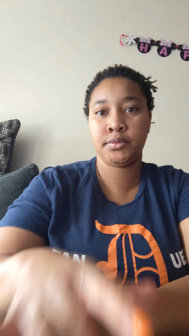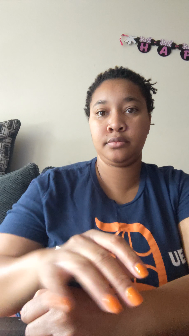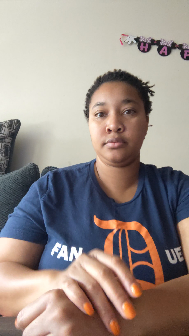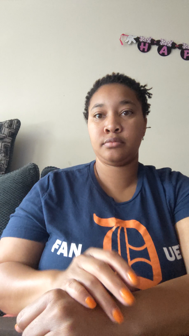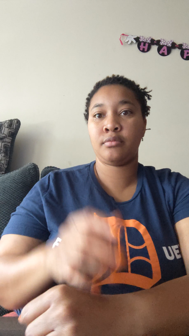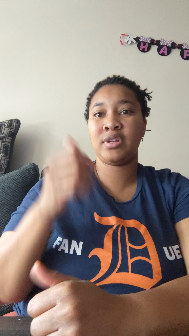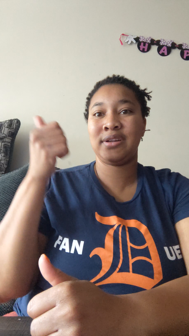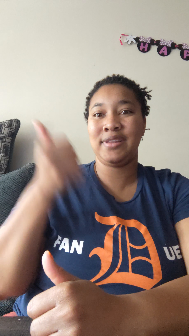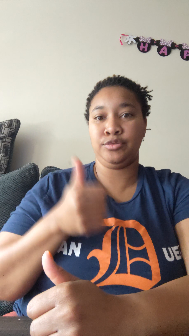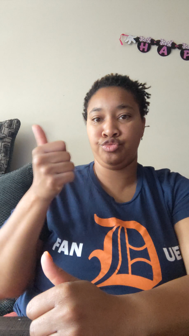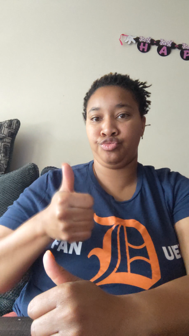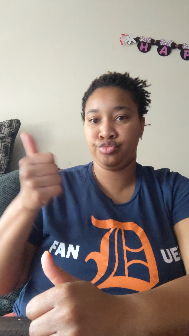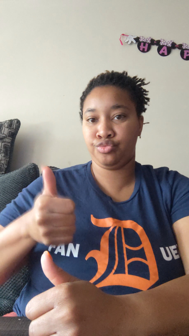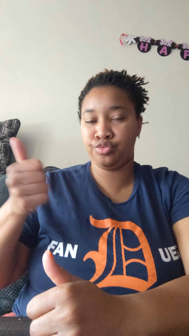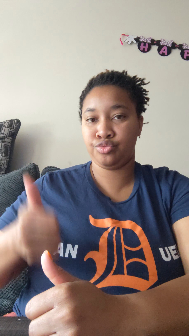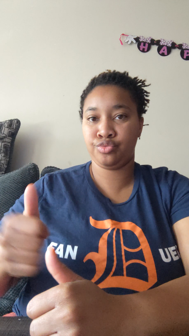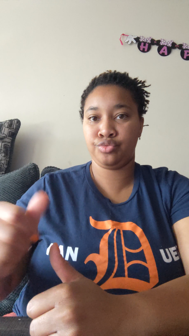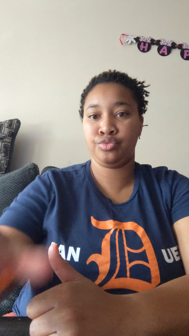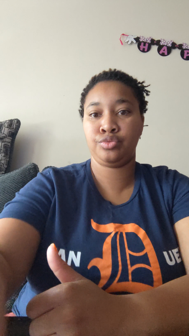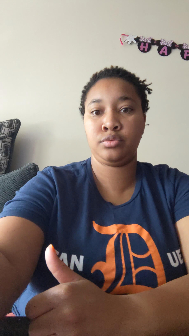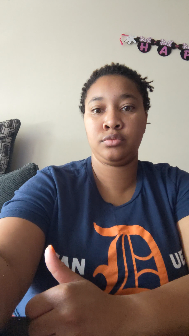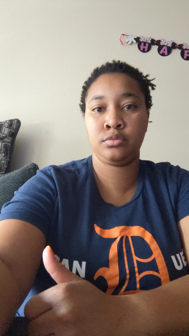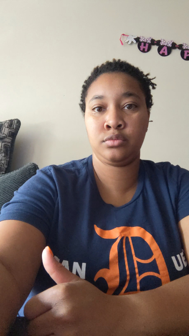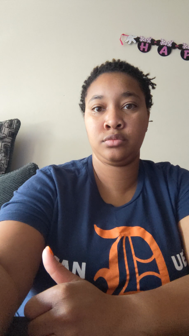each